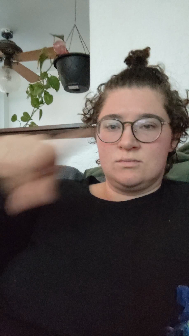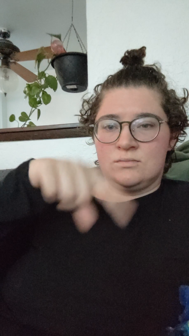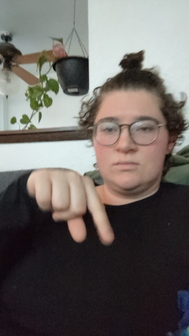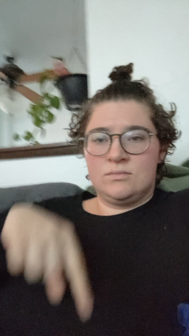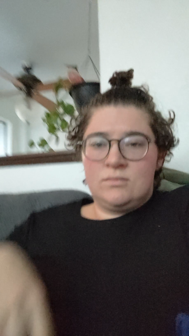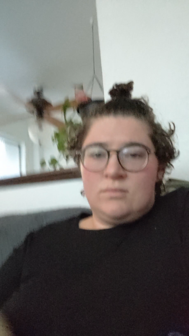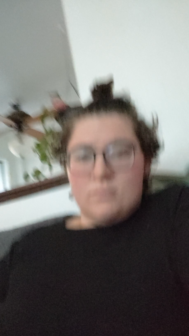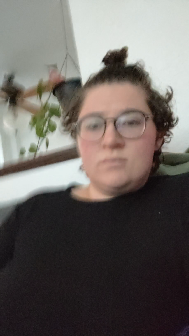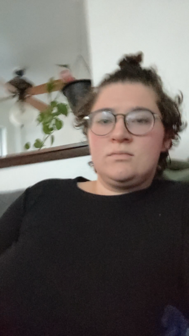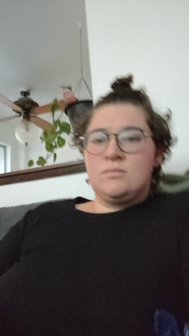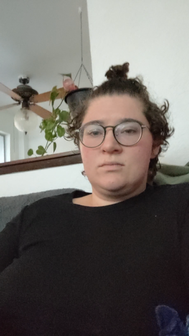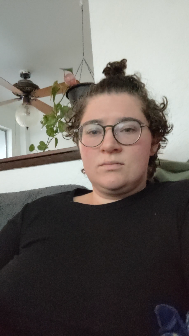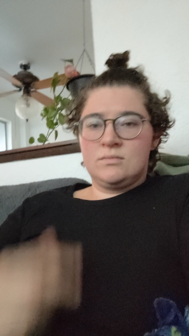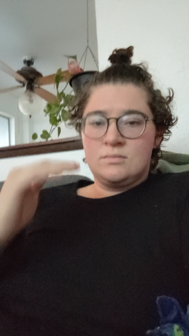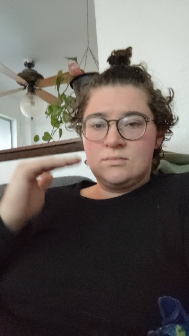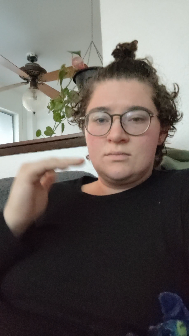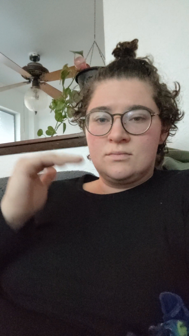little